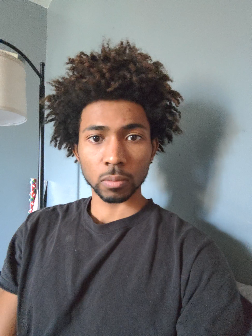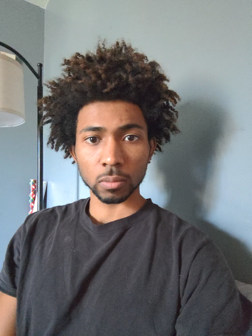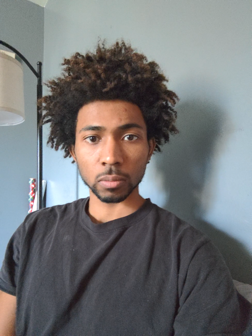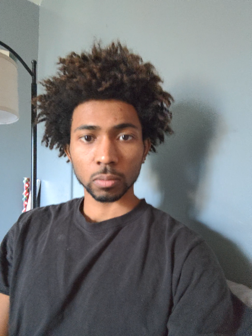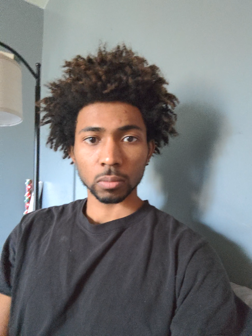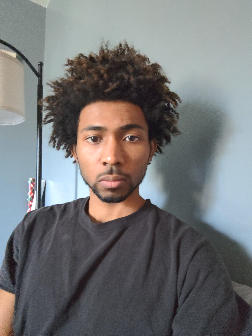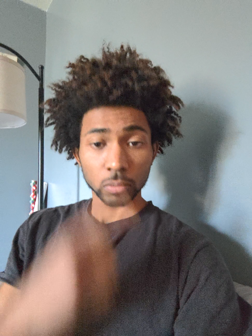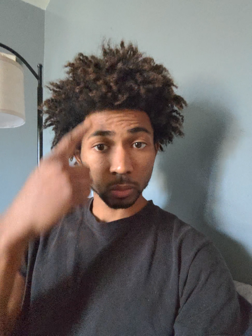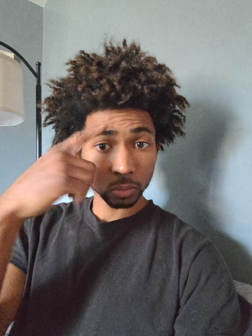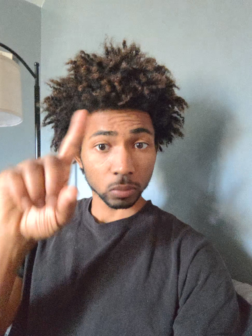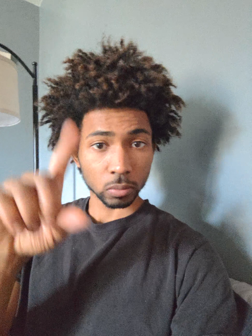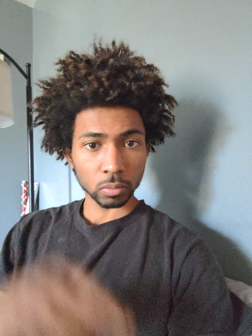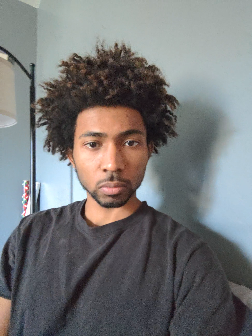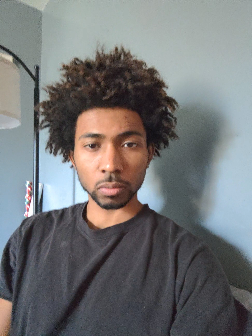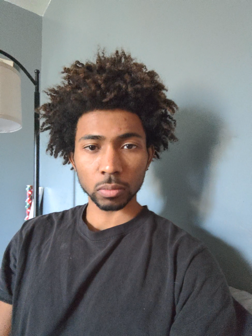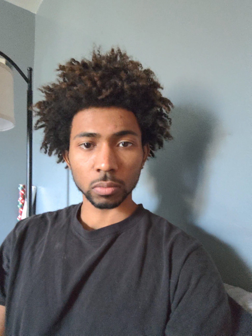for